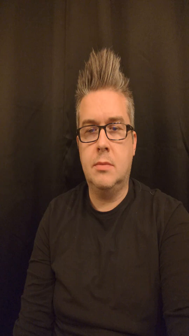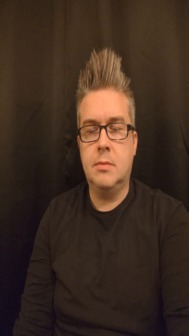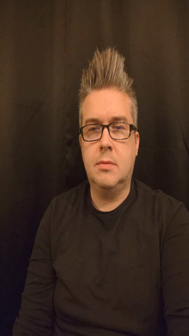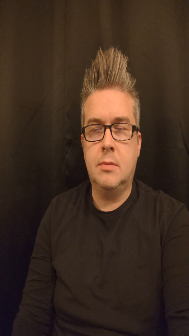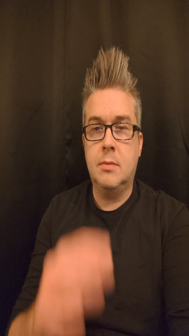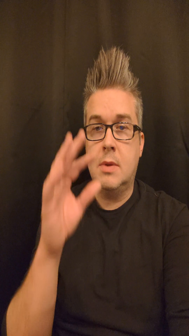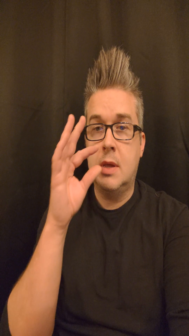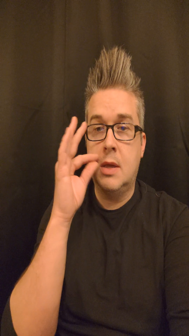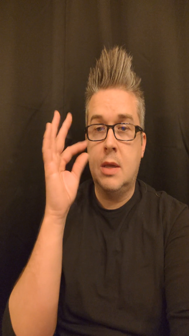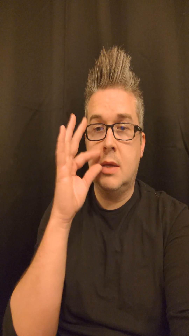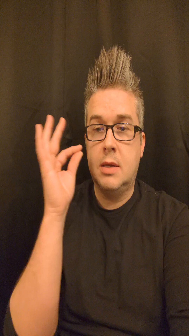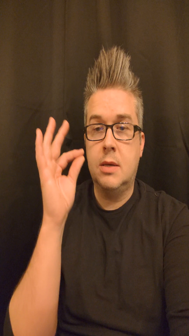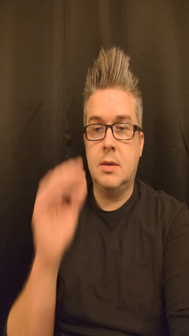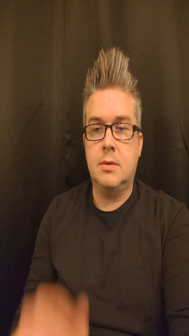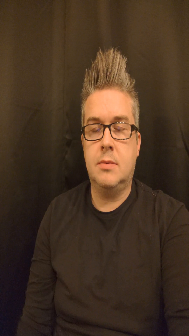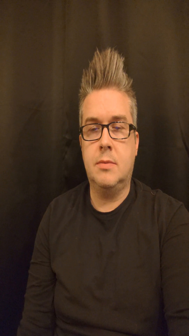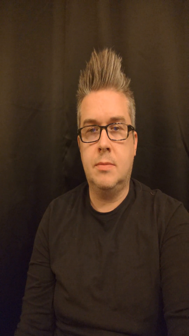cat